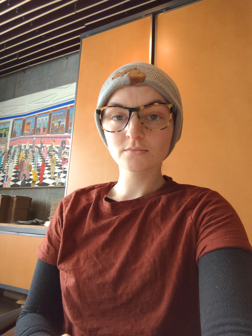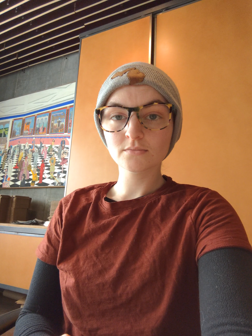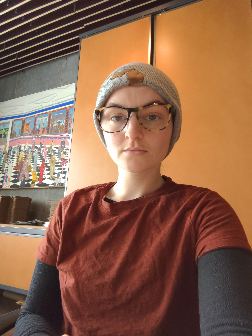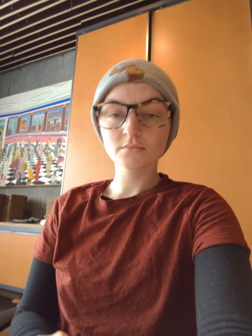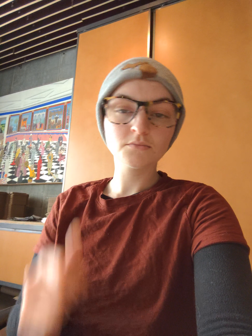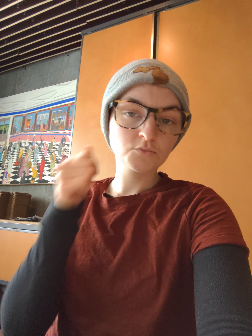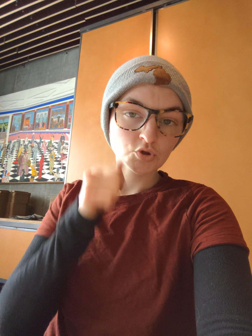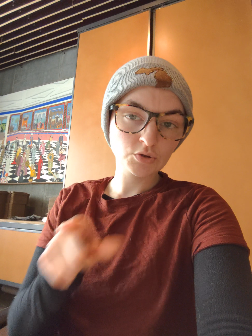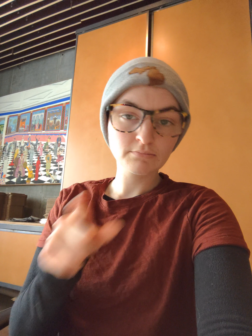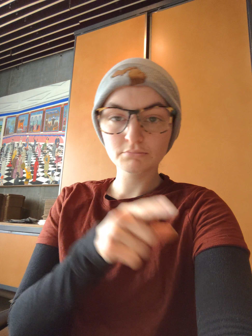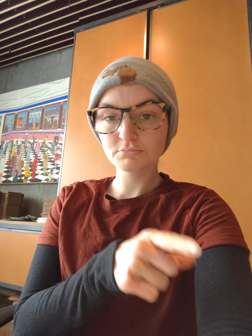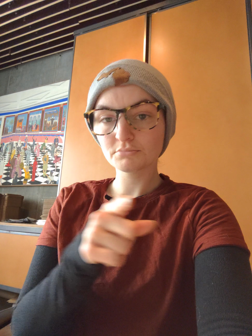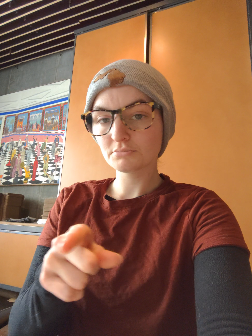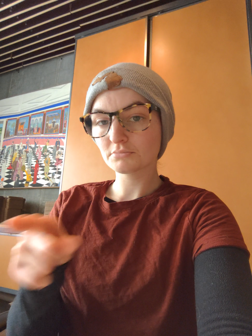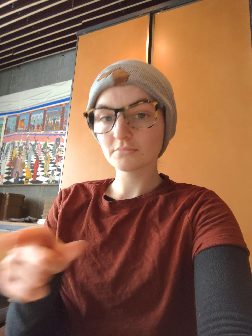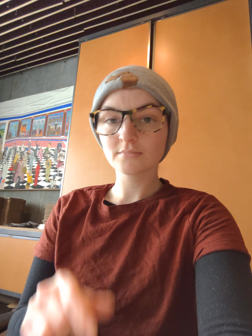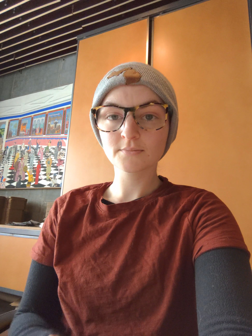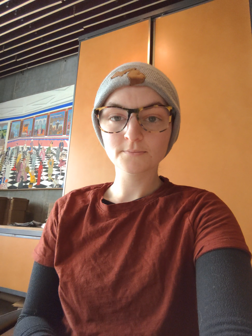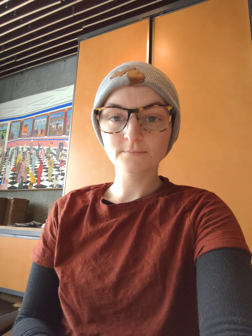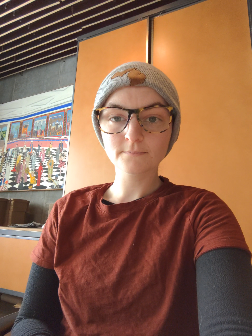he/she/it